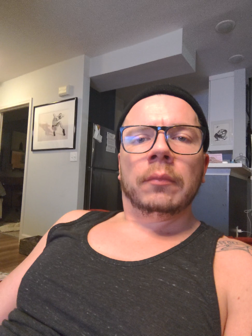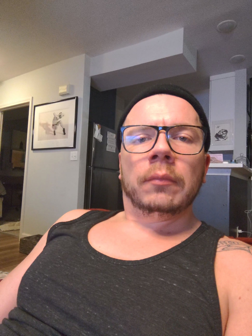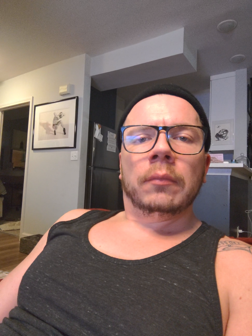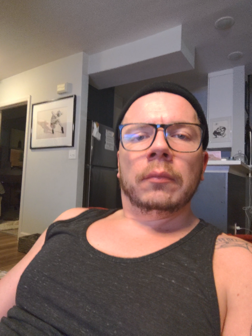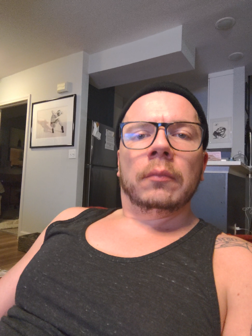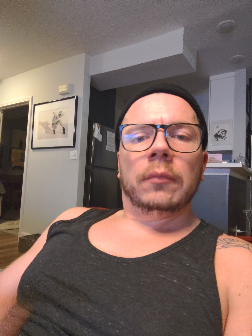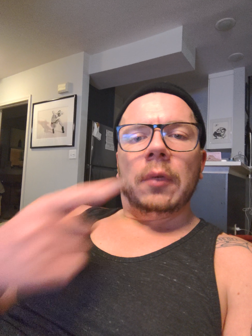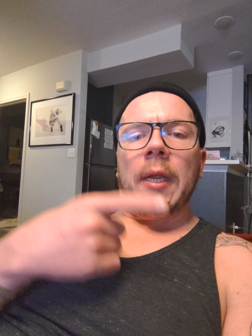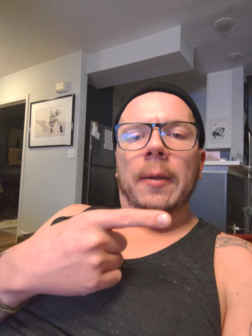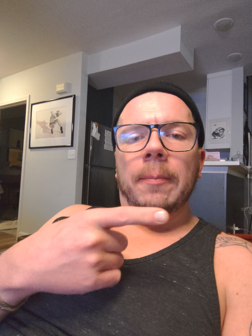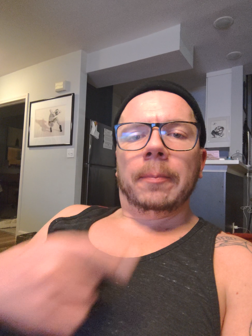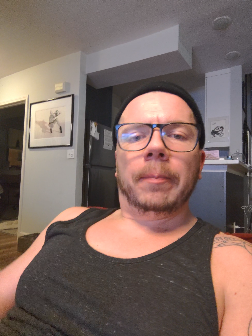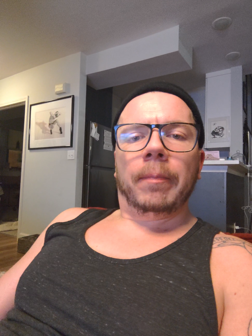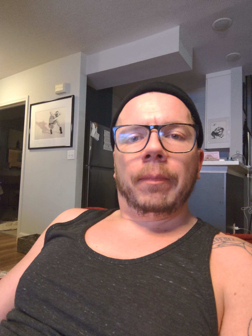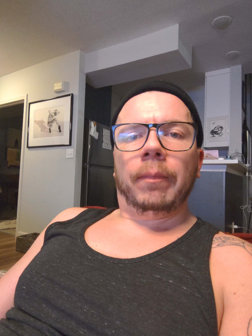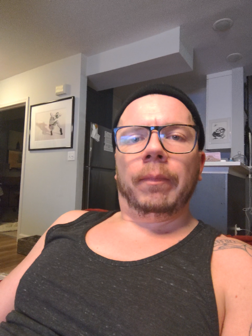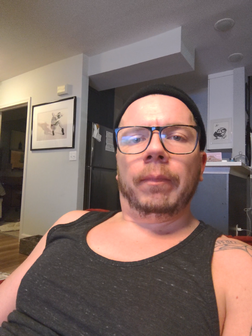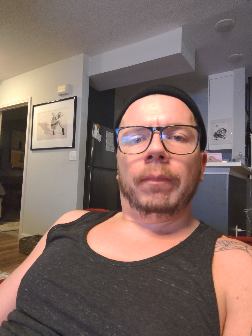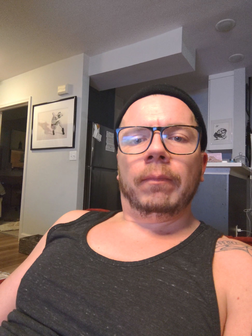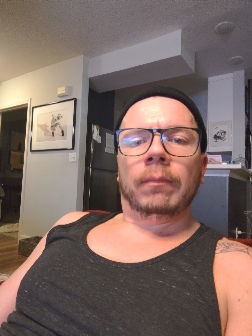he/she/it